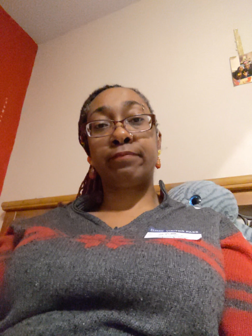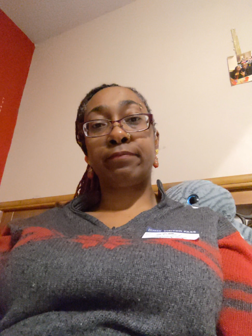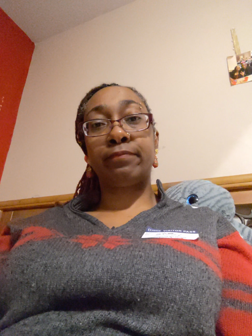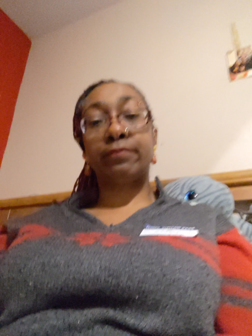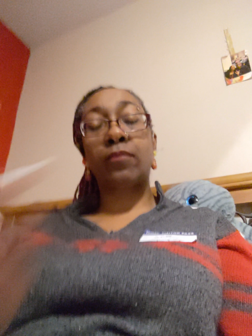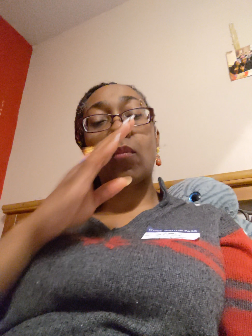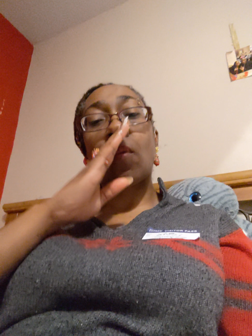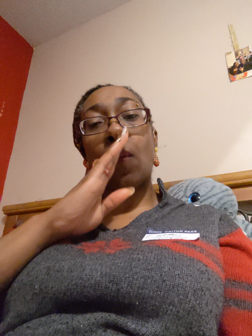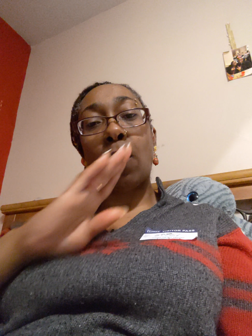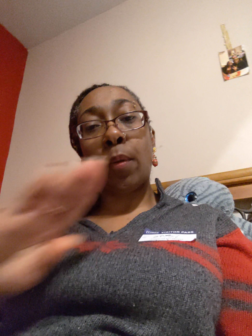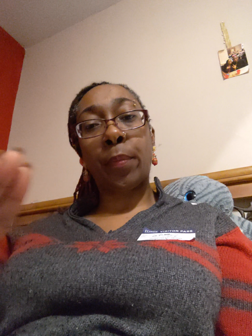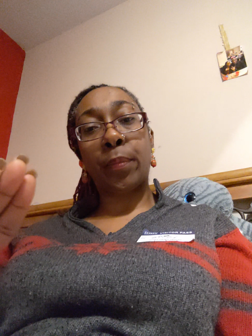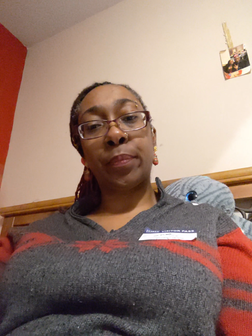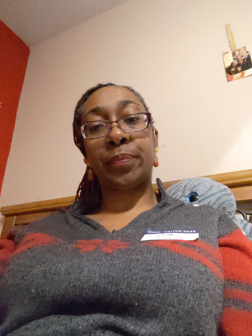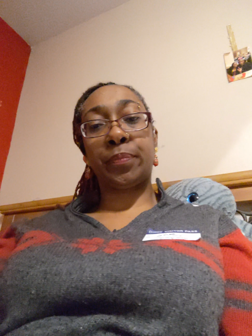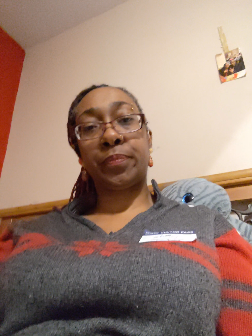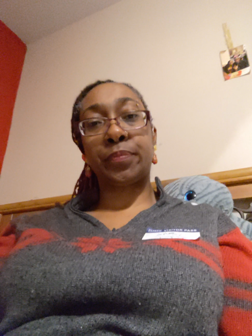quiet